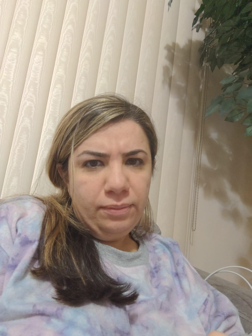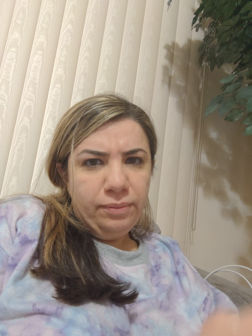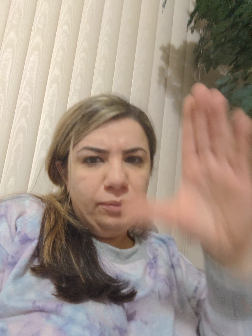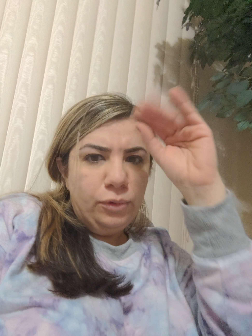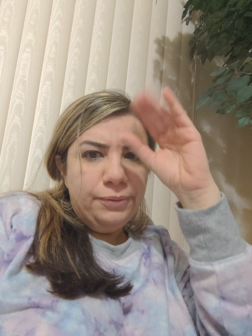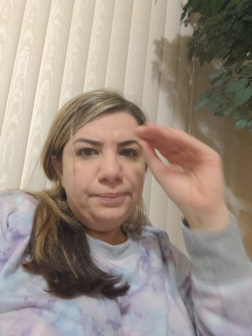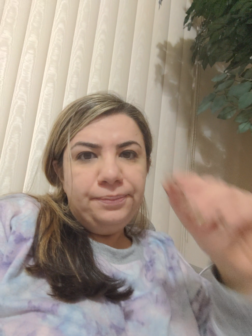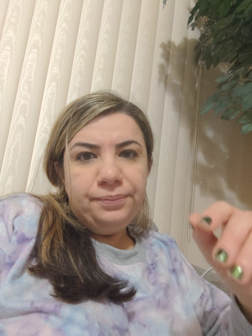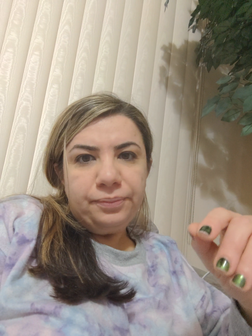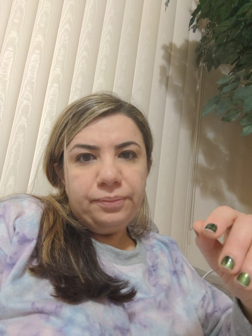boy